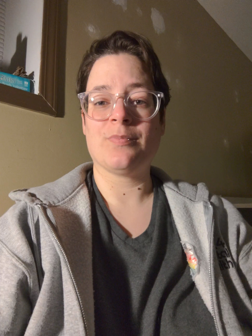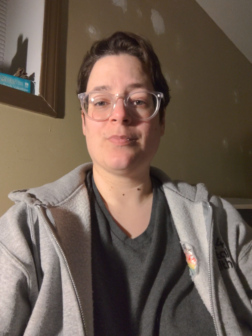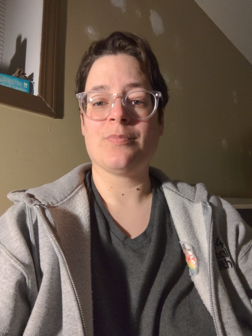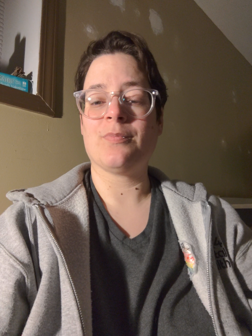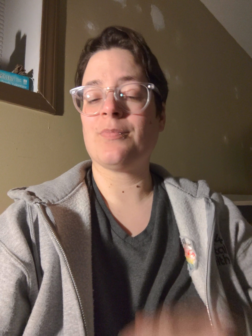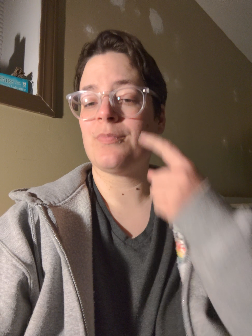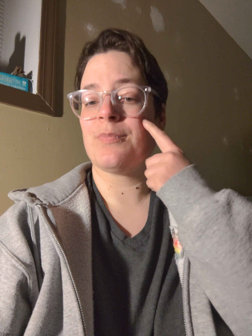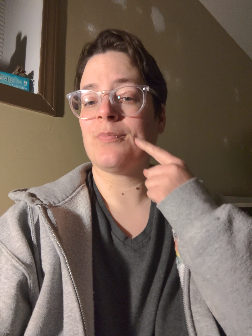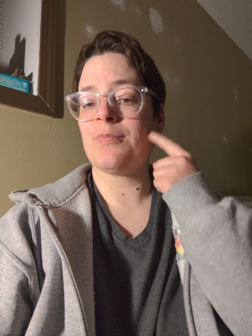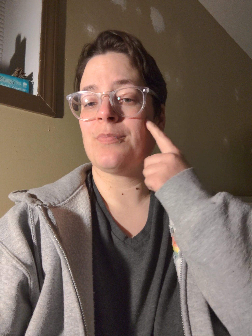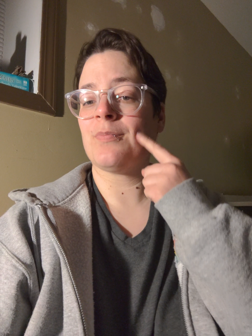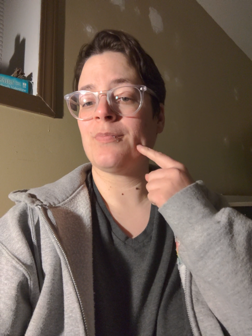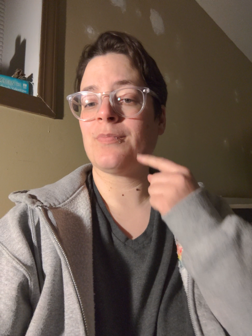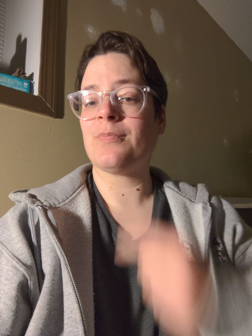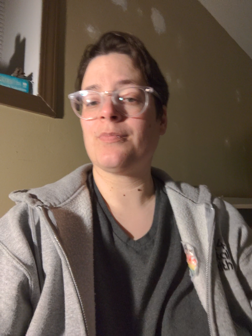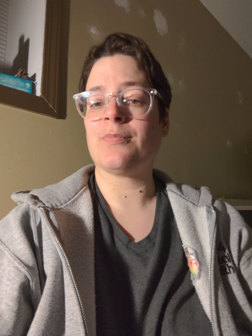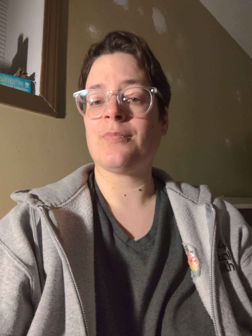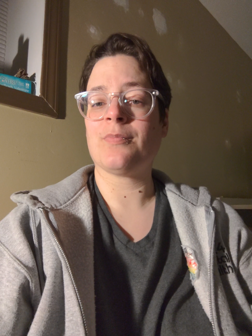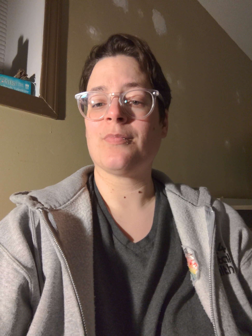cheek